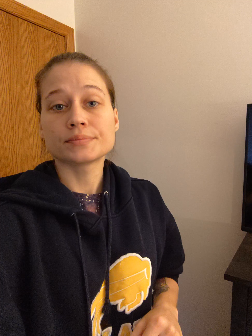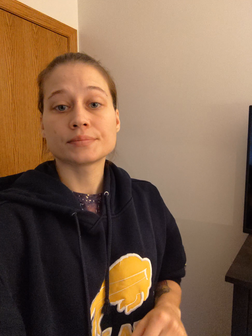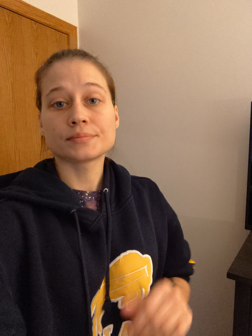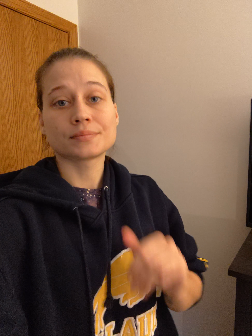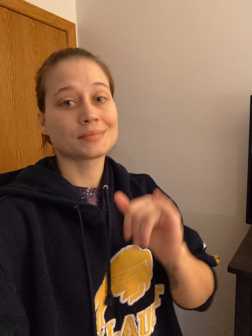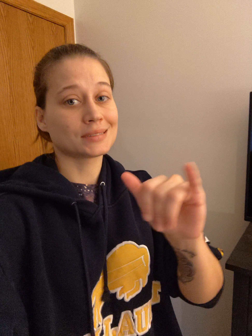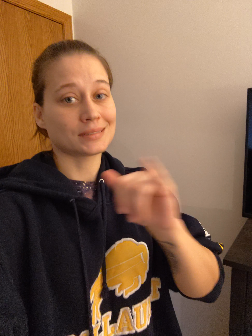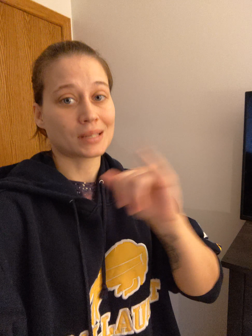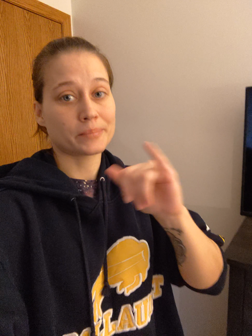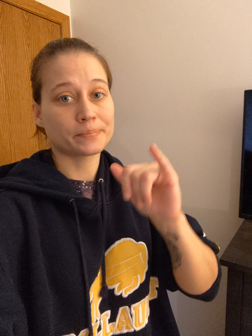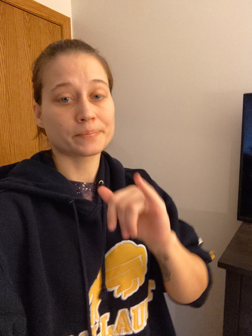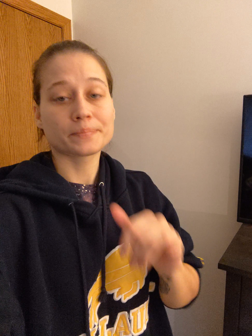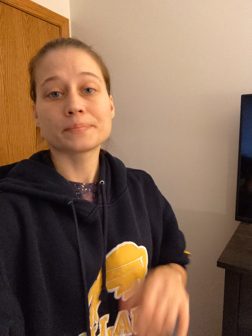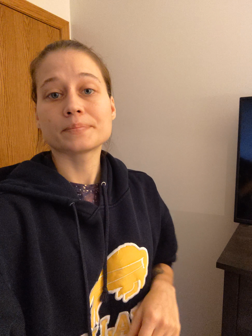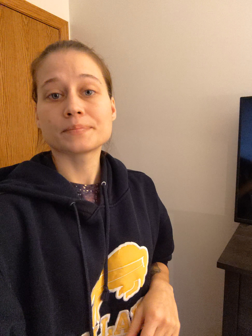same